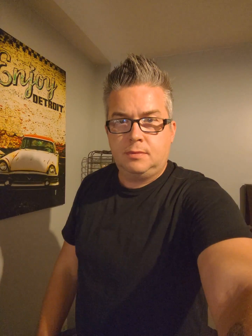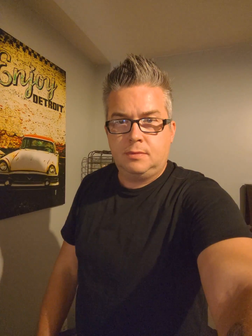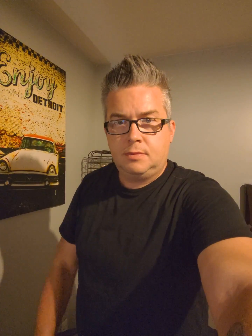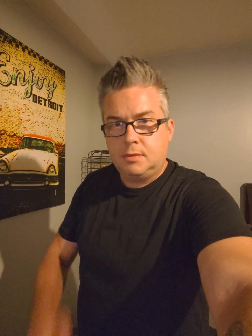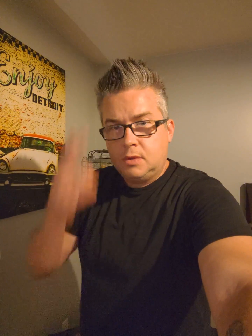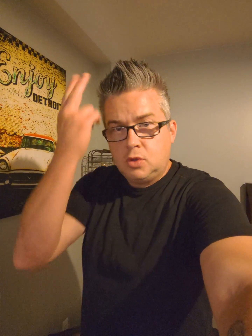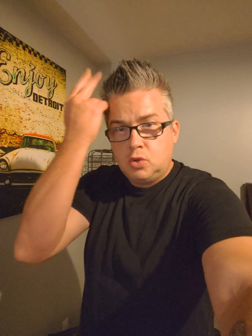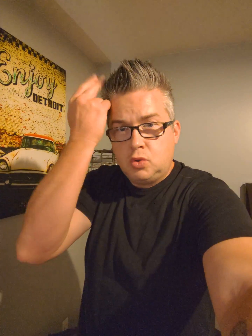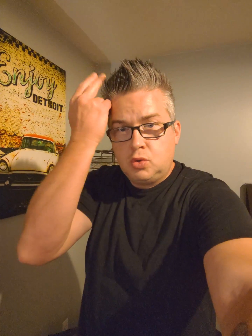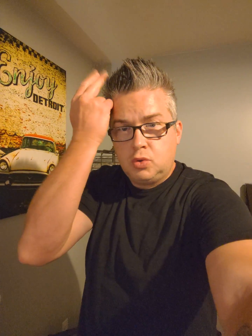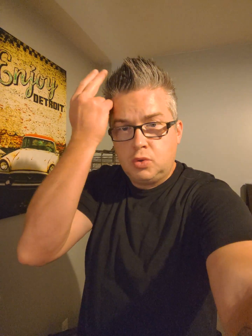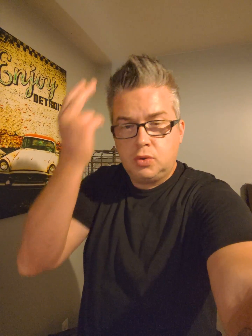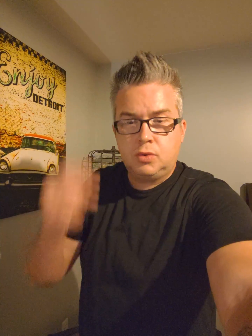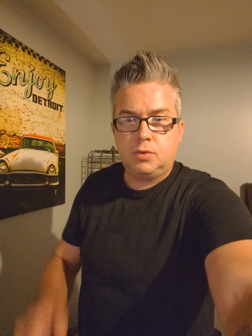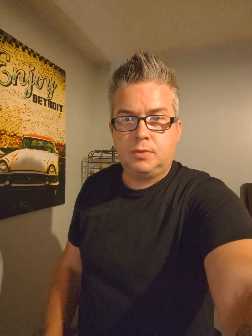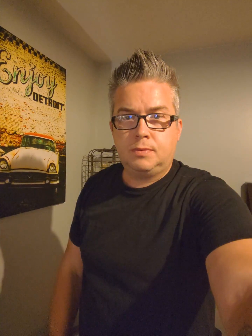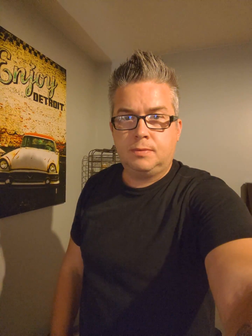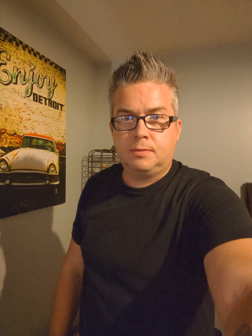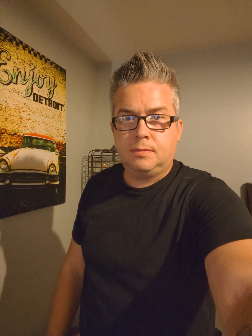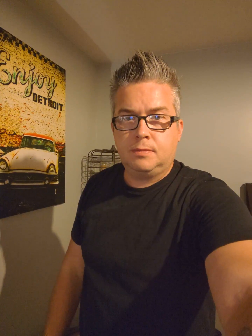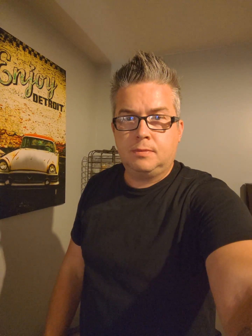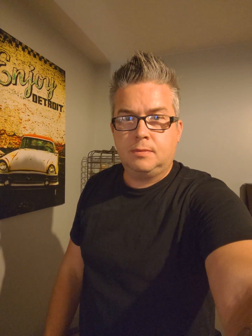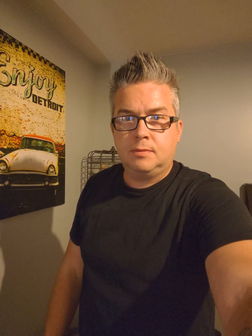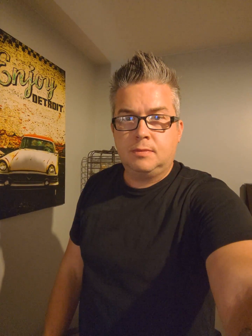bunny